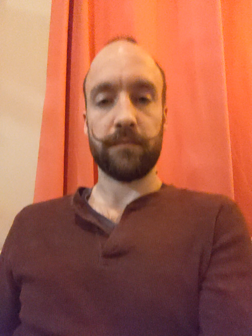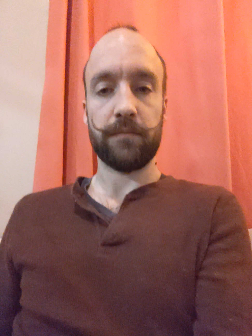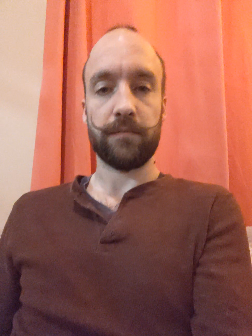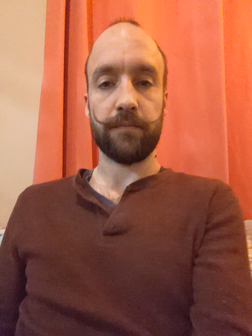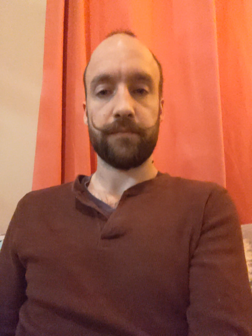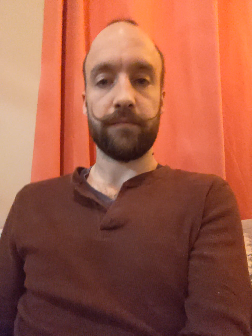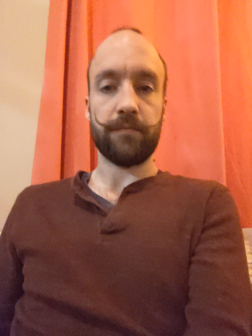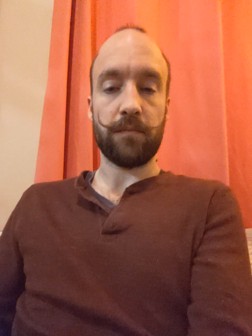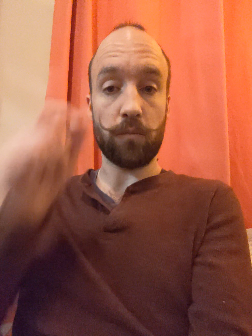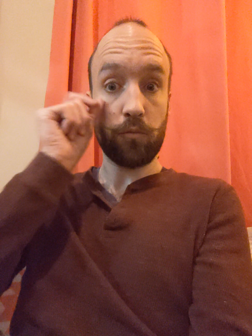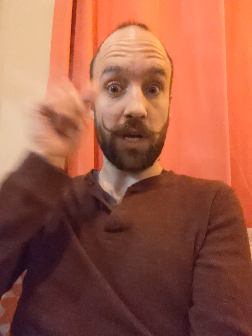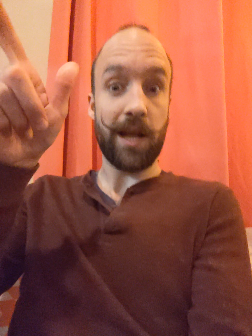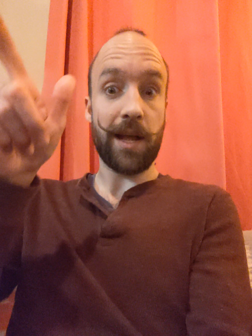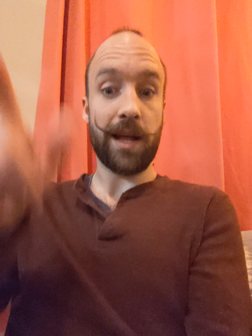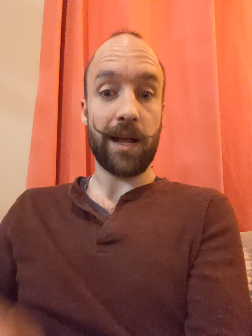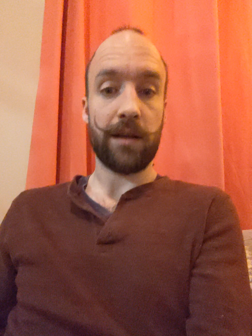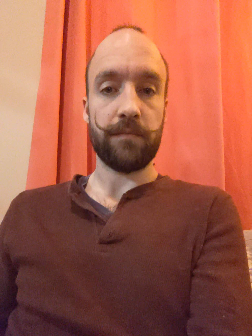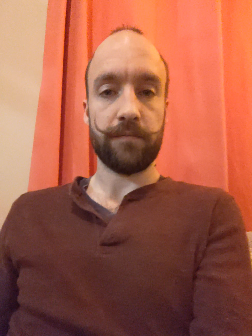awake